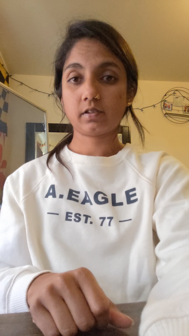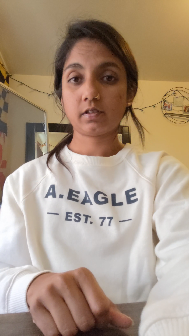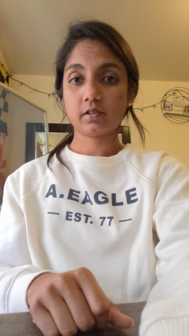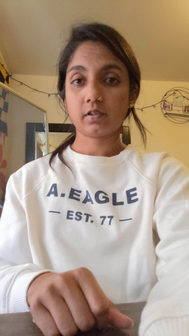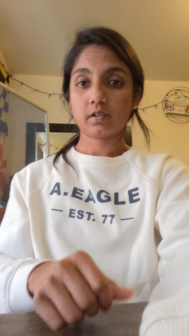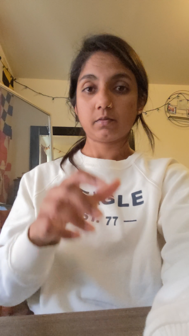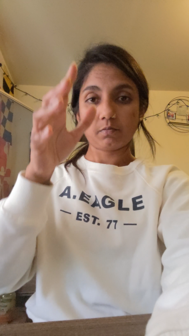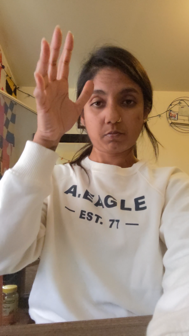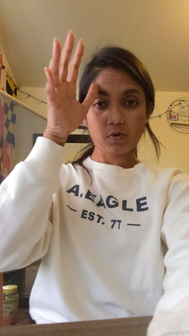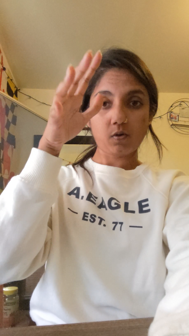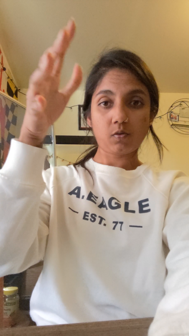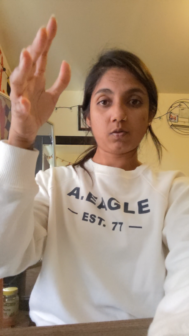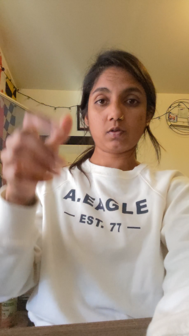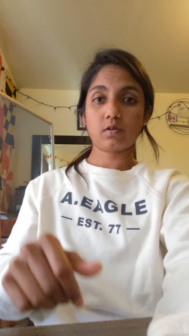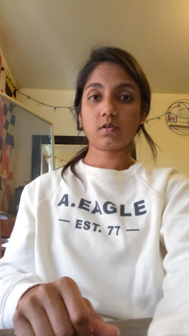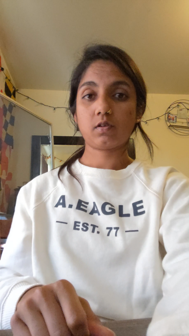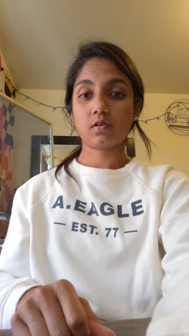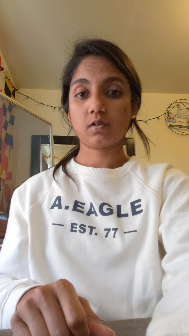moose